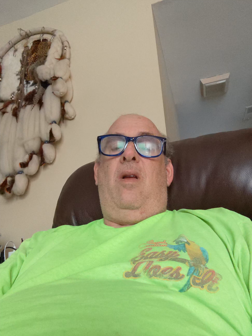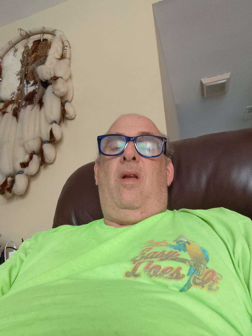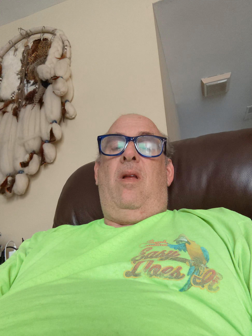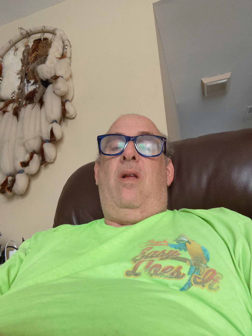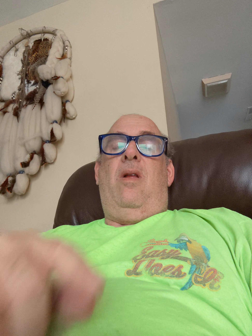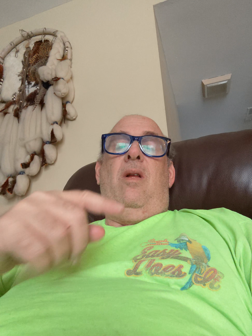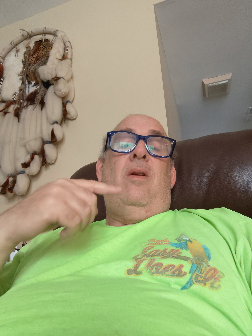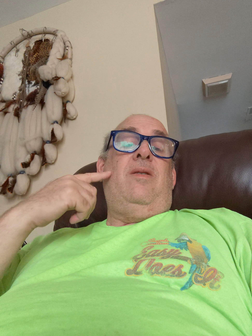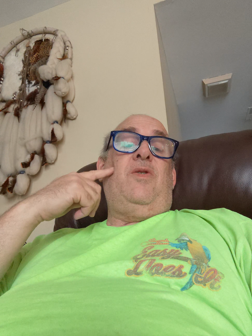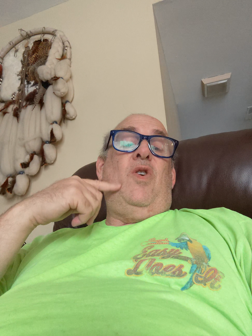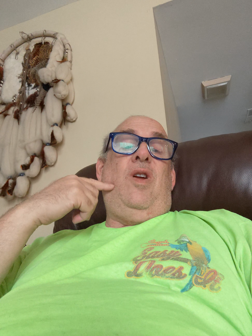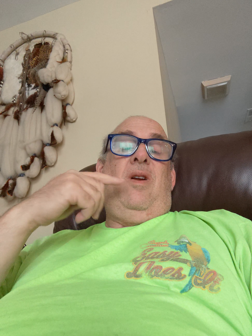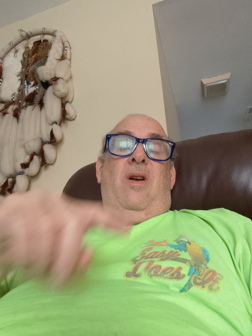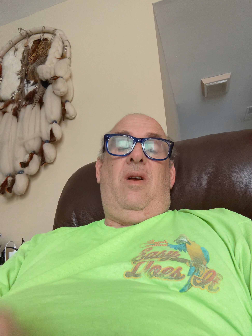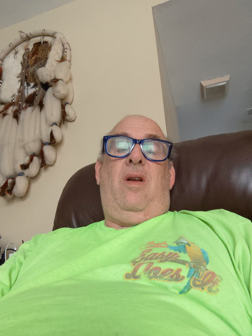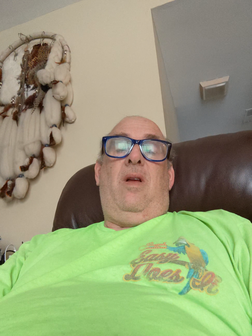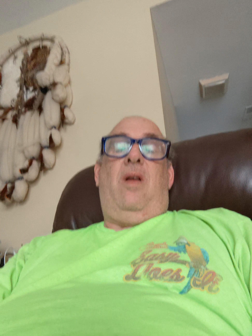cheek